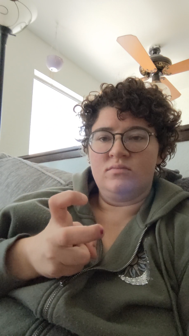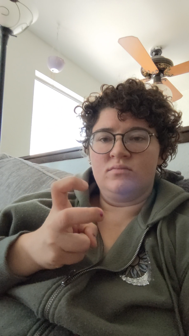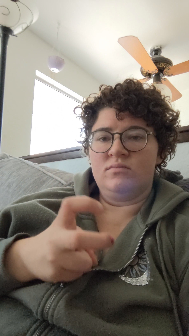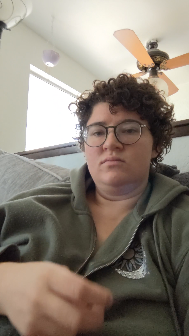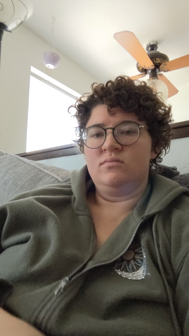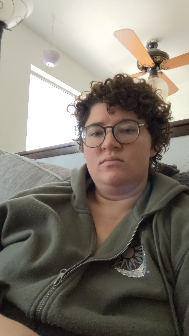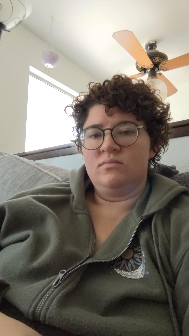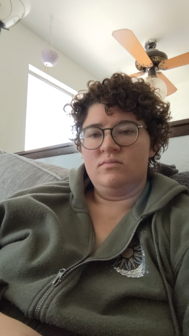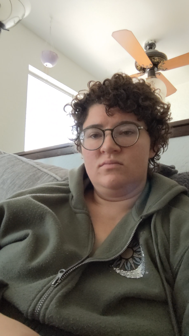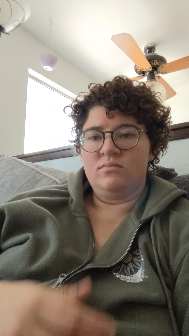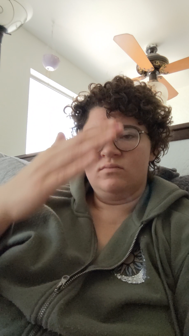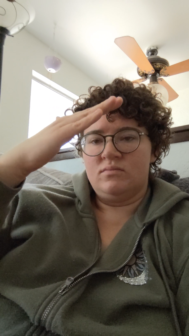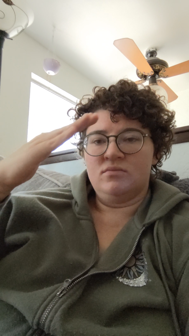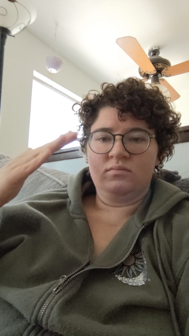roof